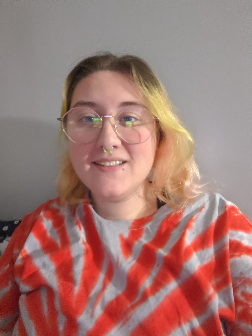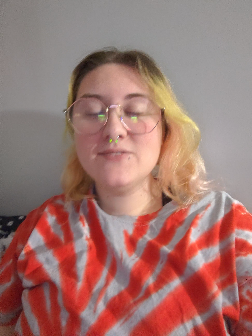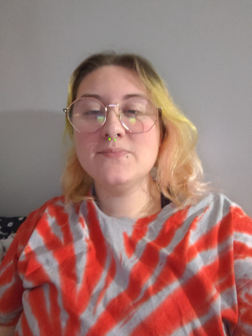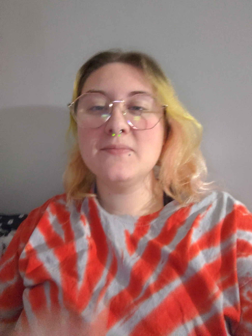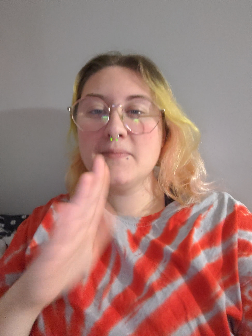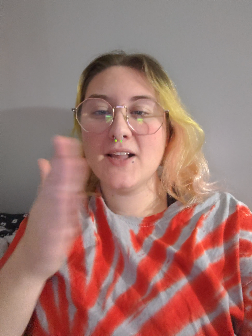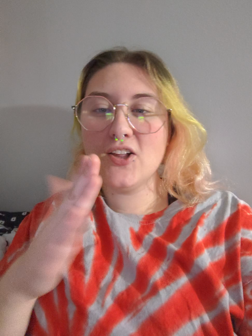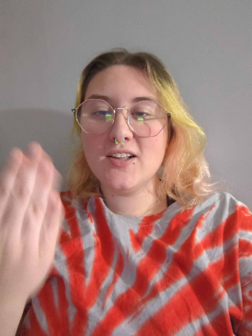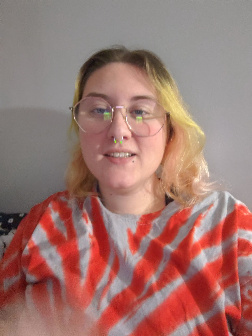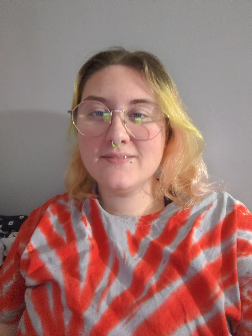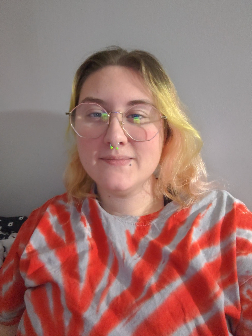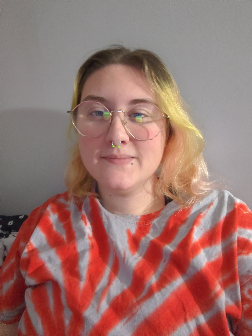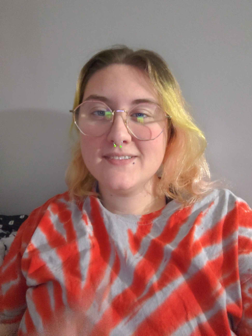book